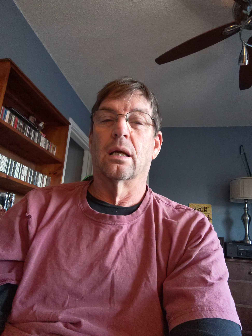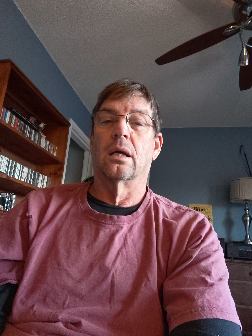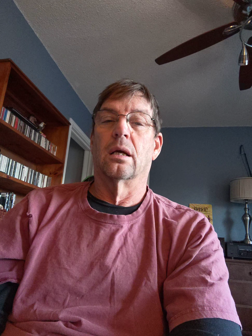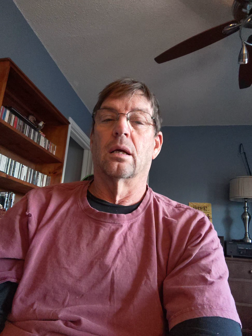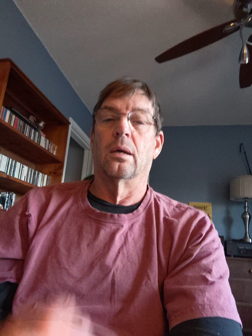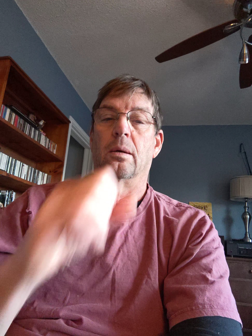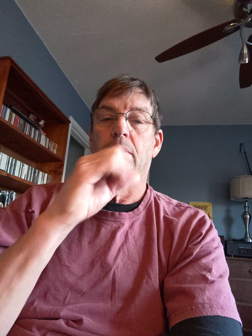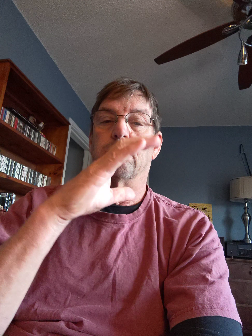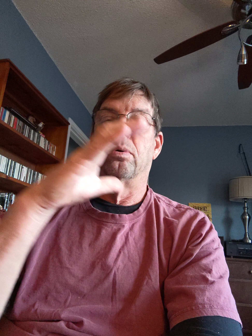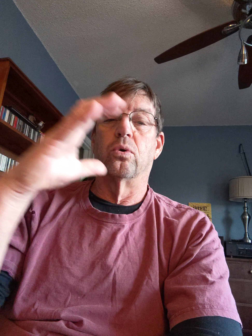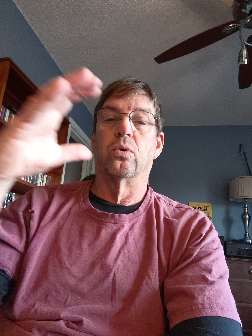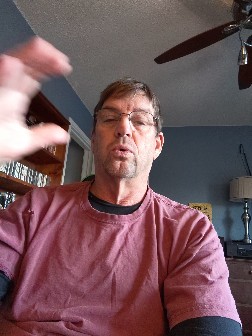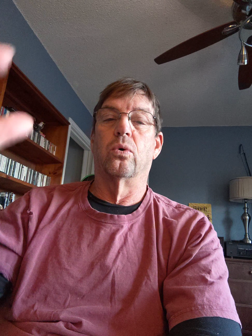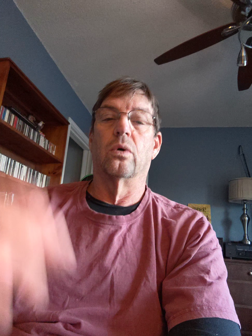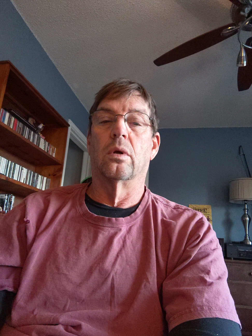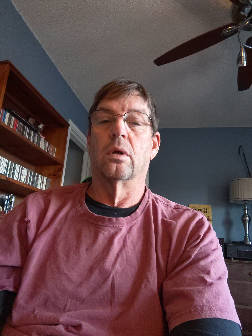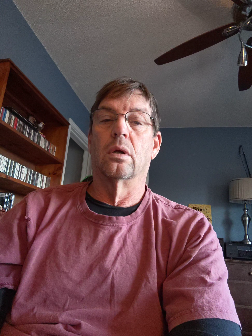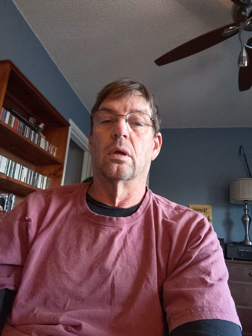balloon